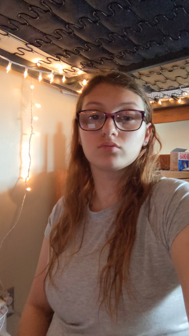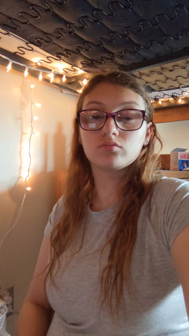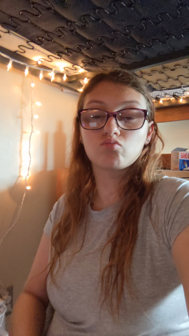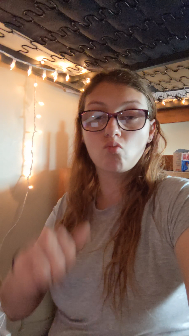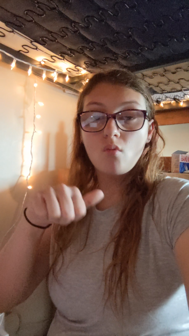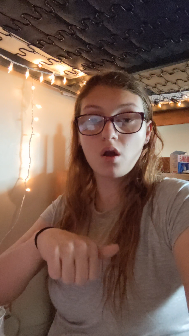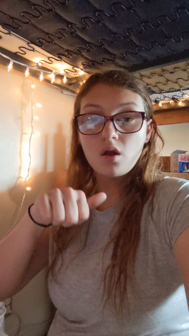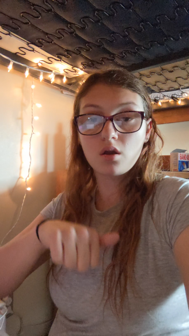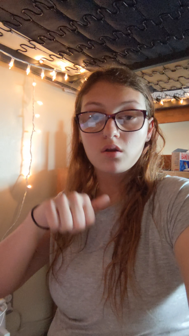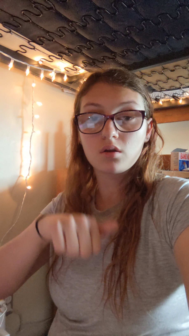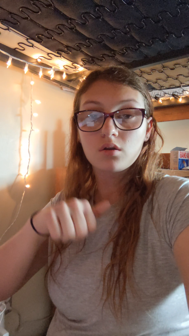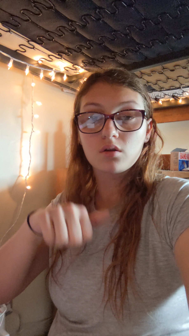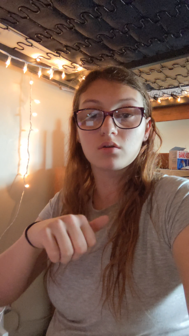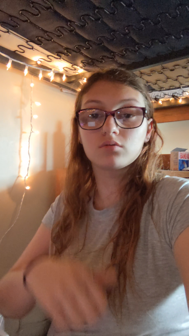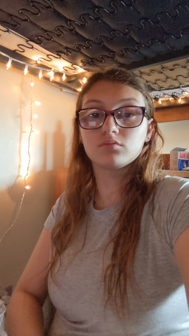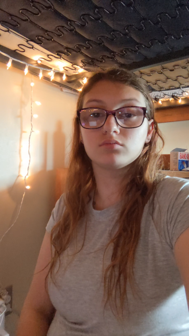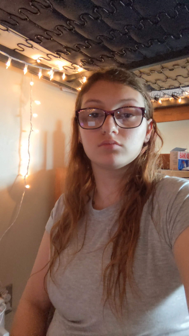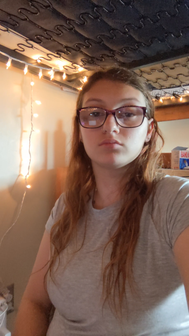rock